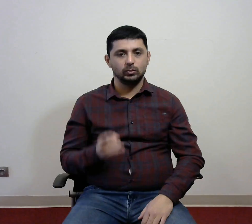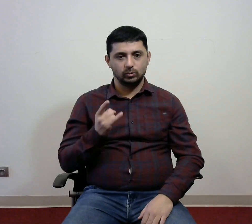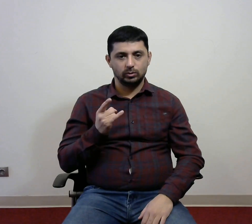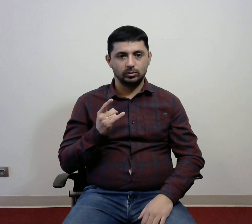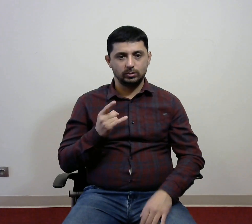uşaq